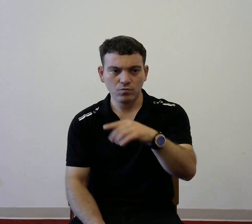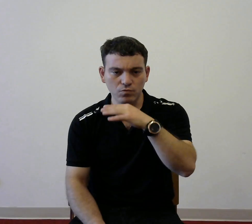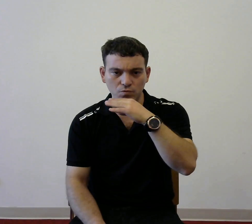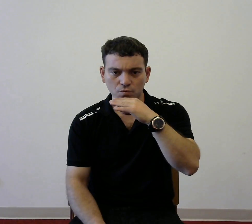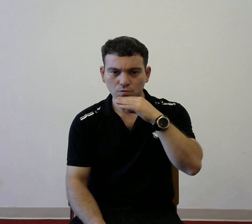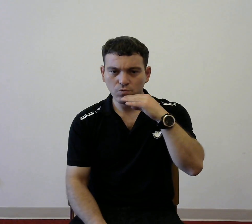çox